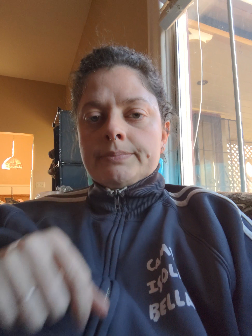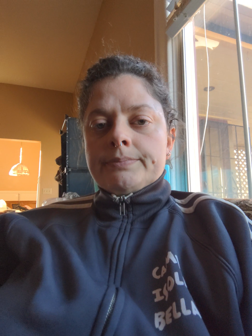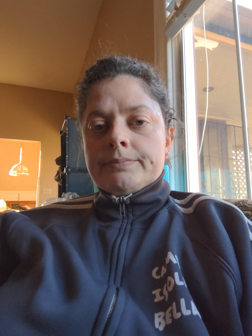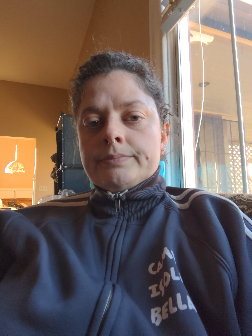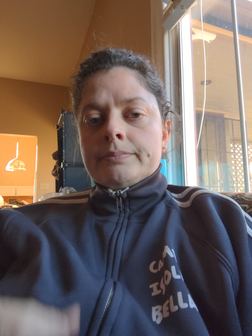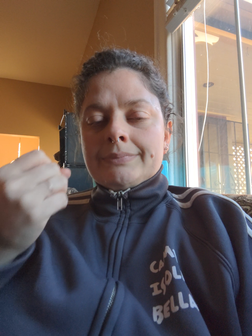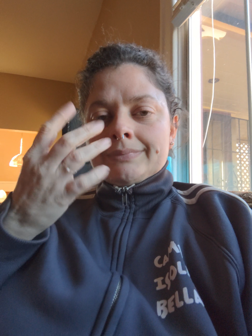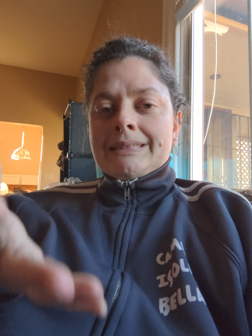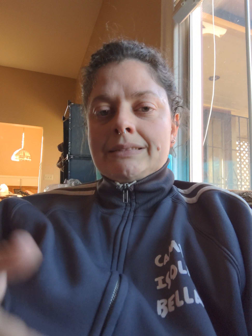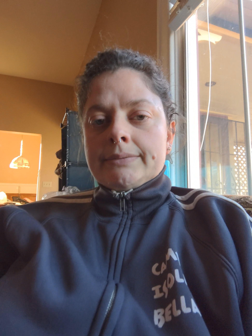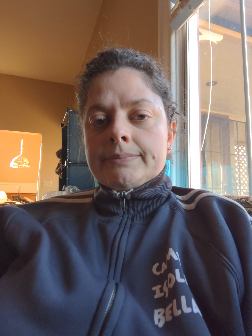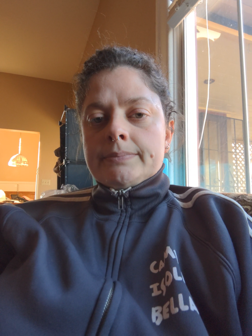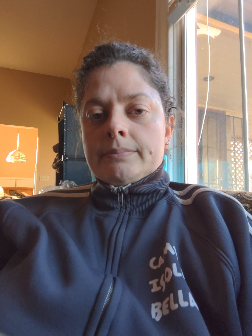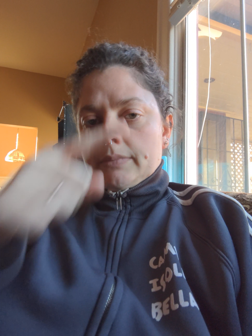many